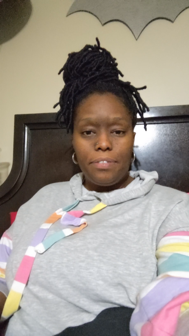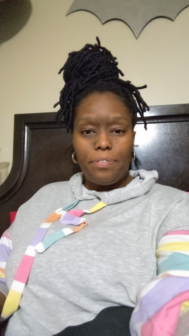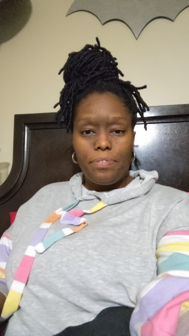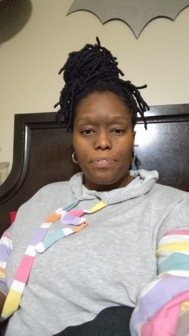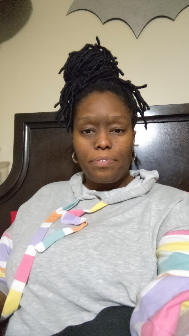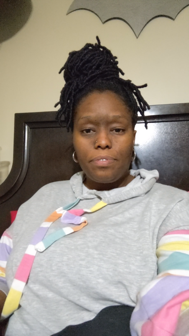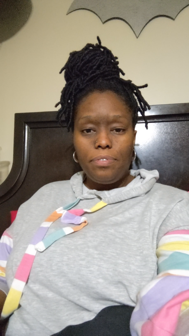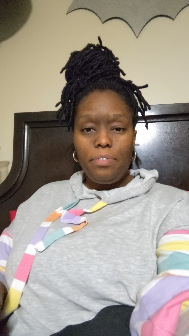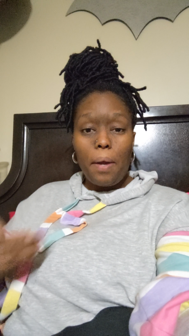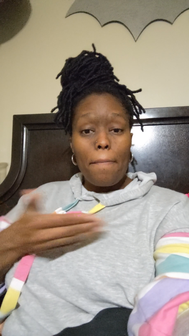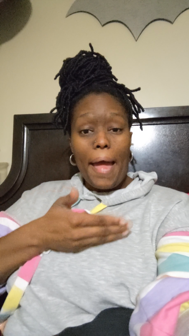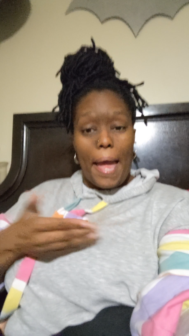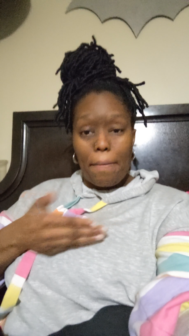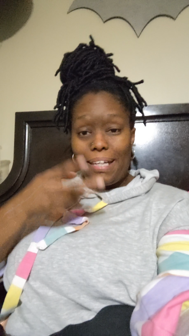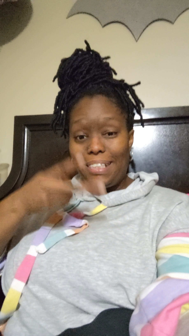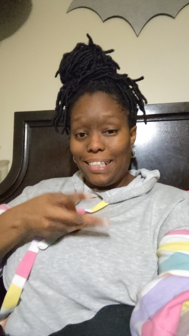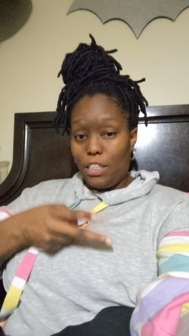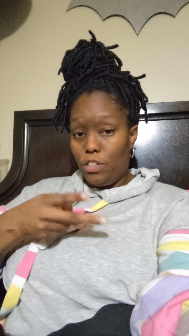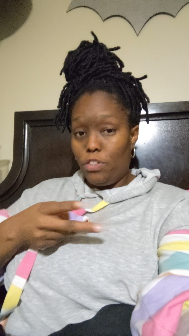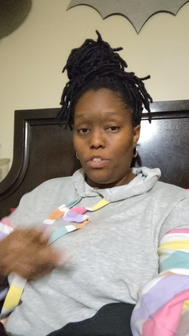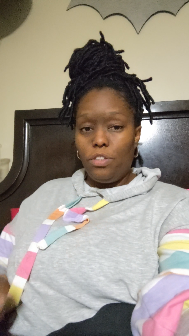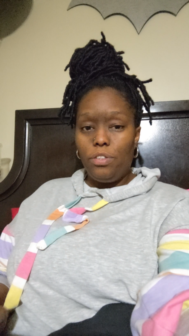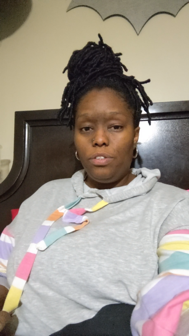babysitter